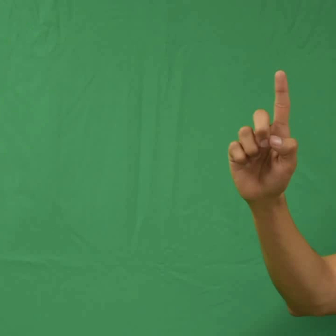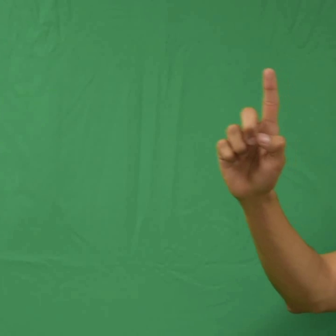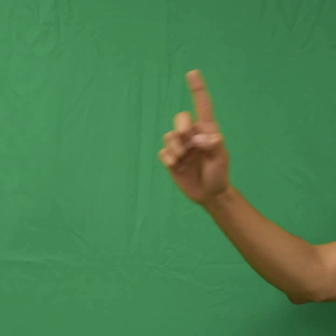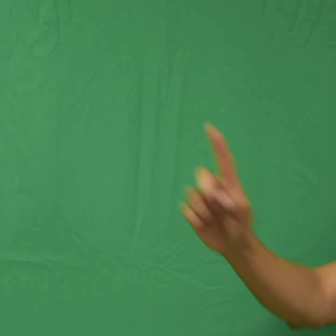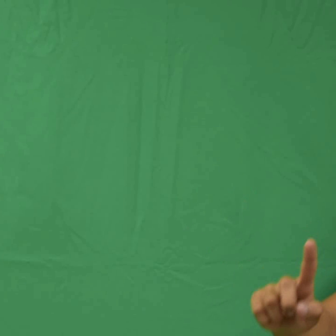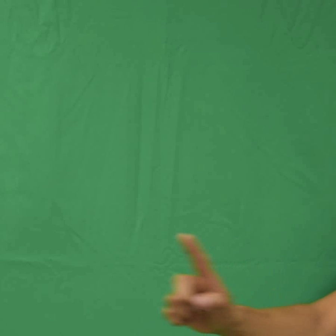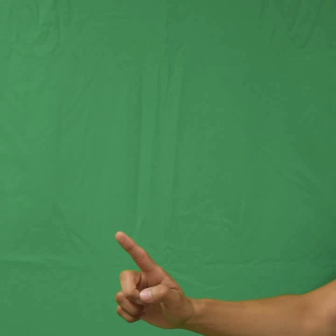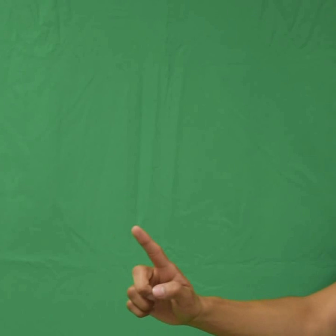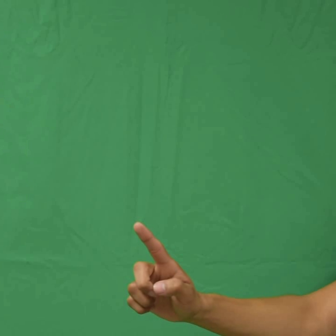Z